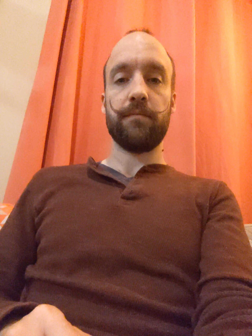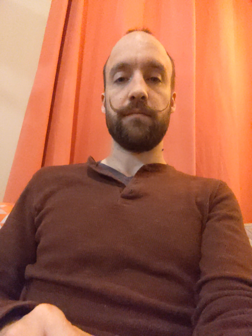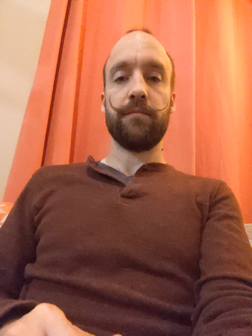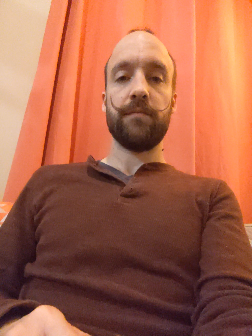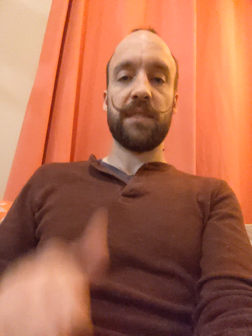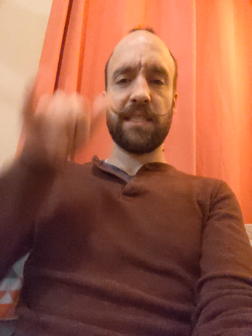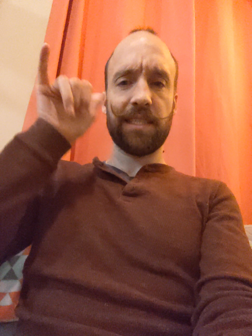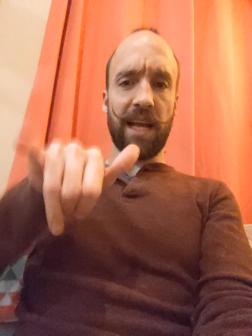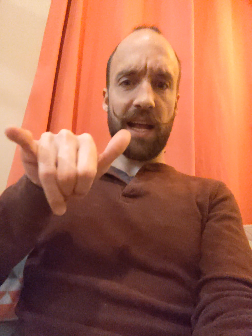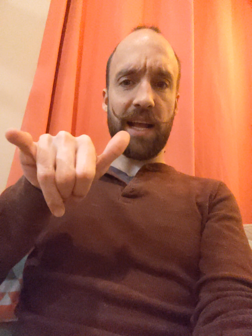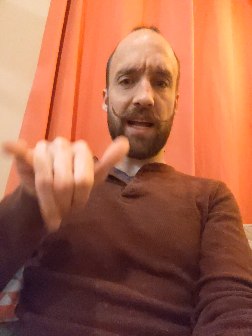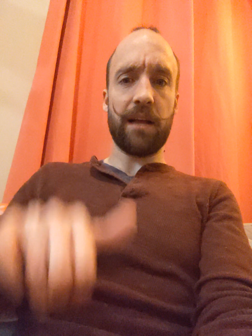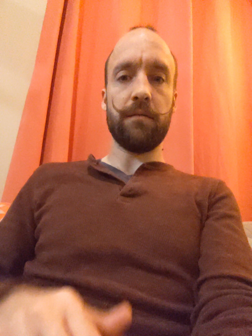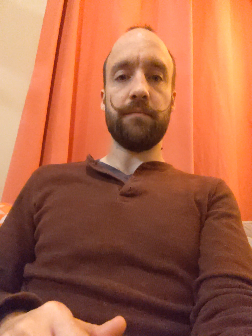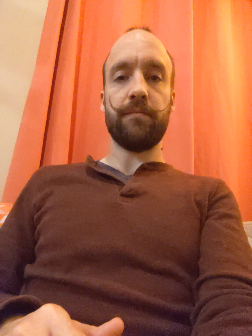stay